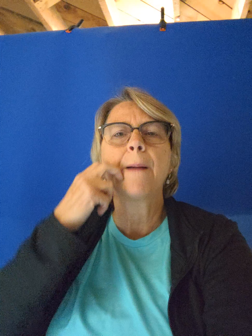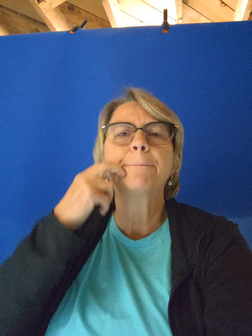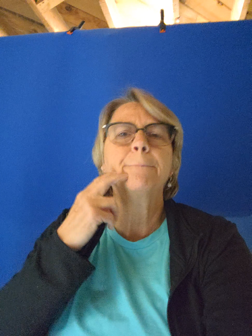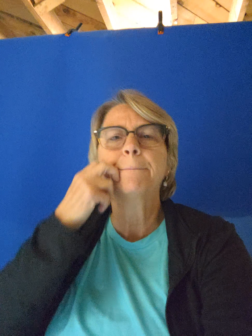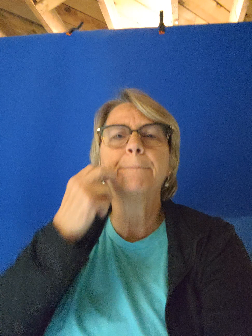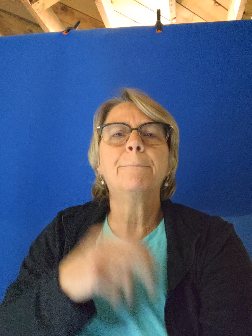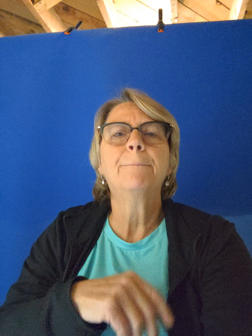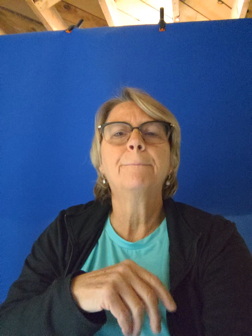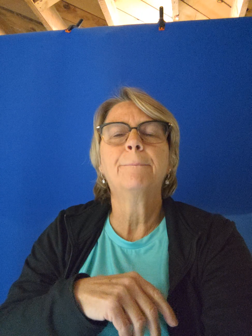gum